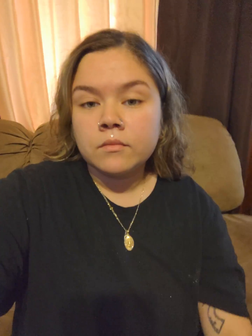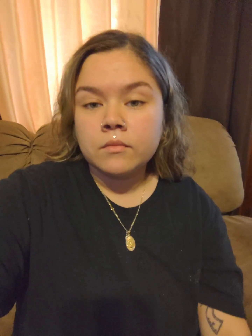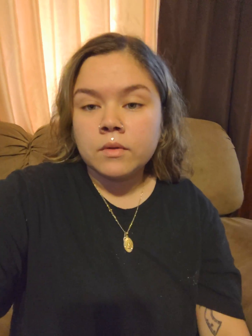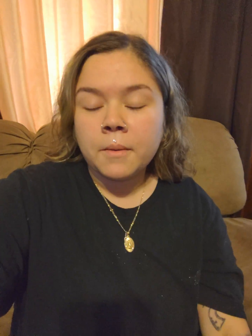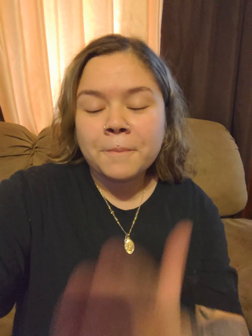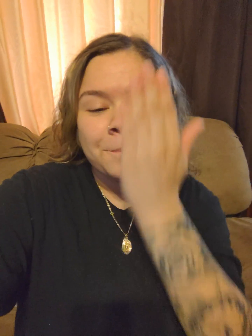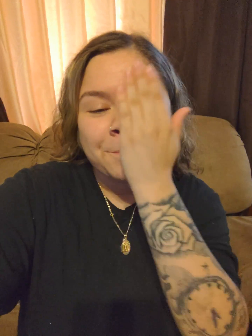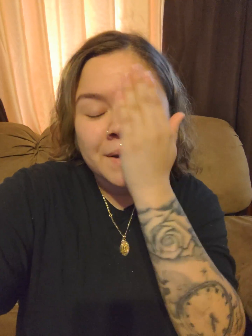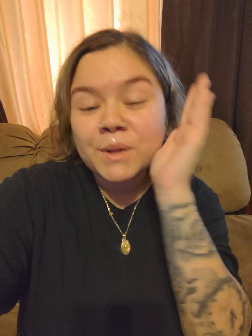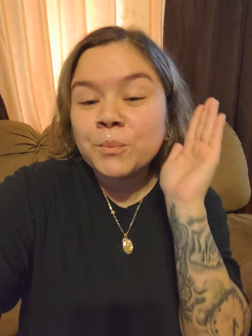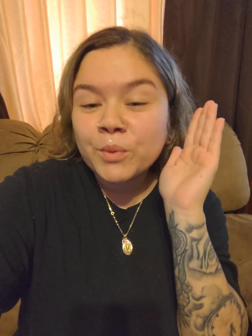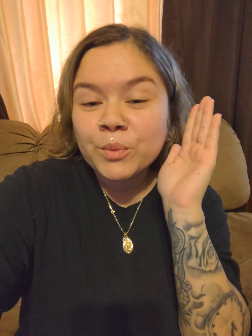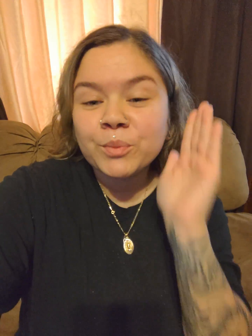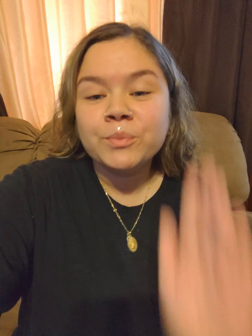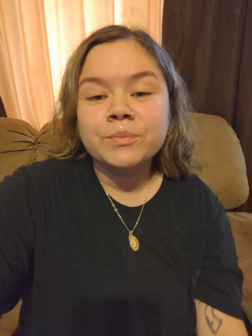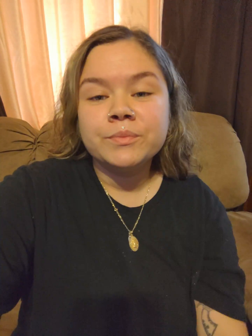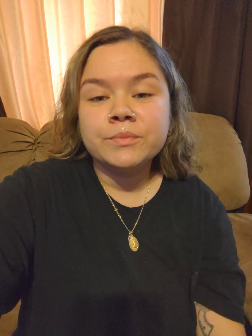peekaboo